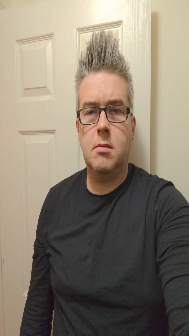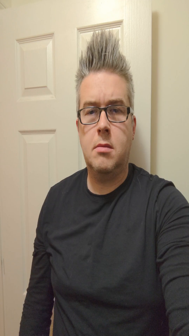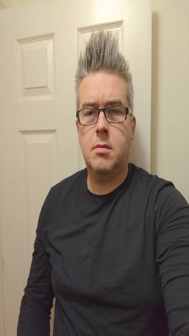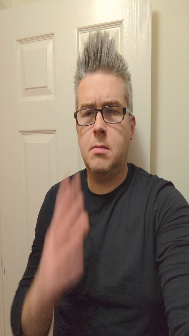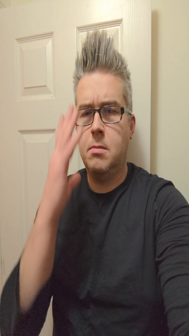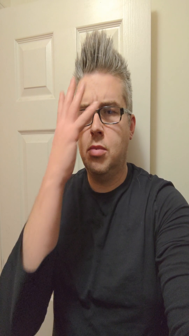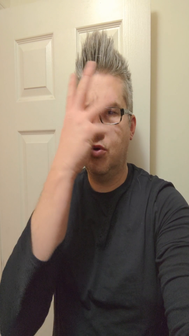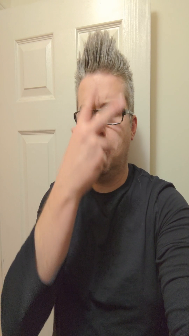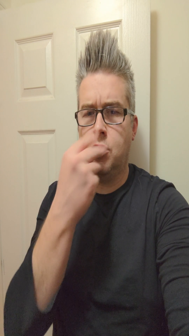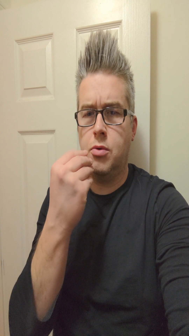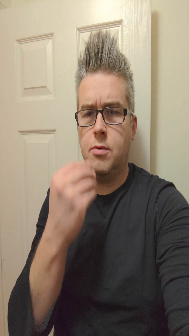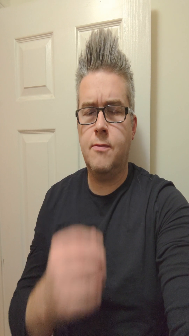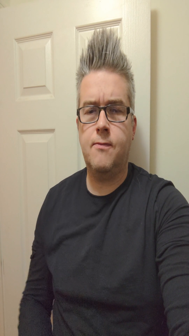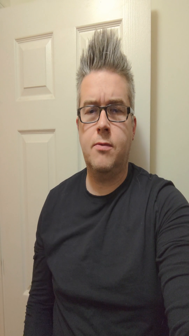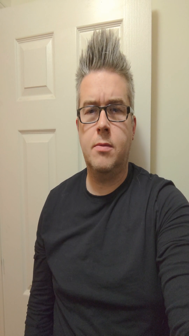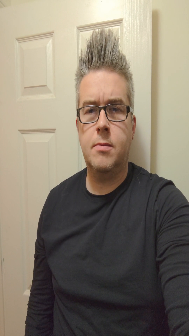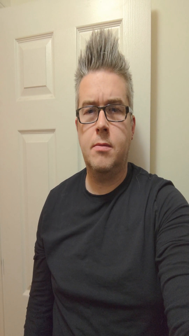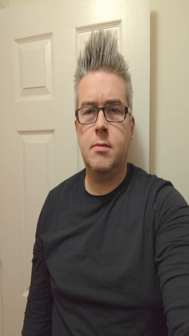pretty